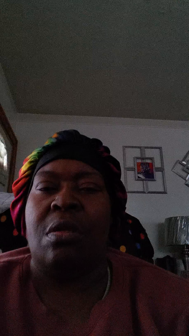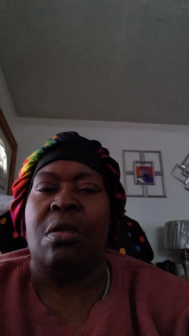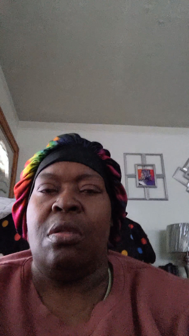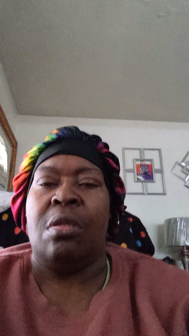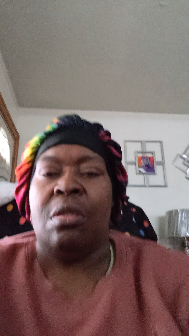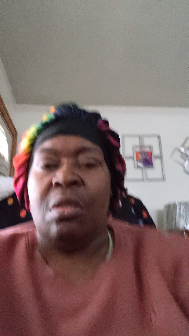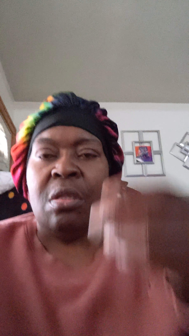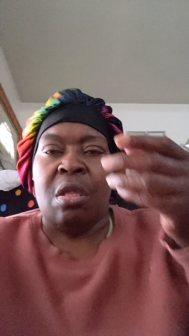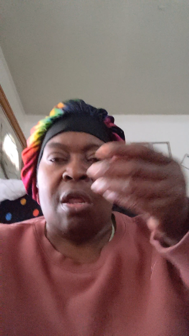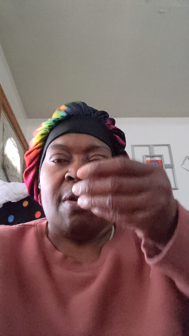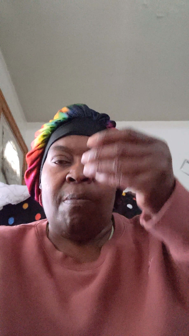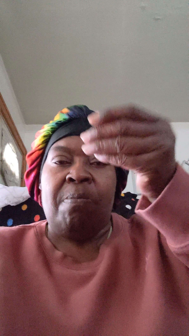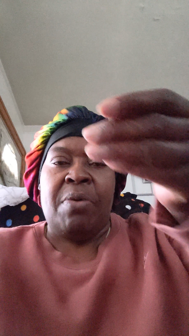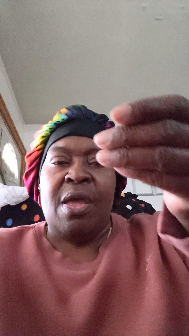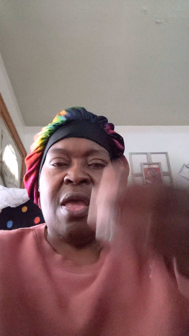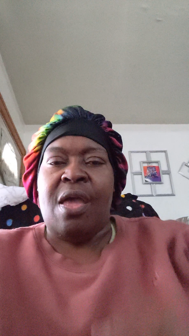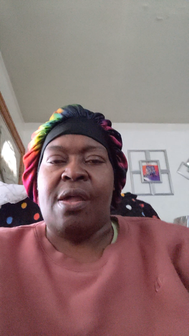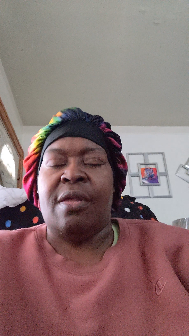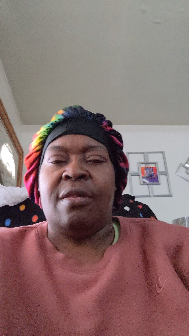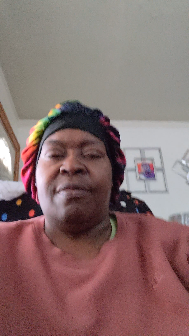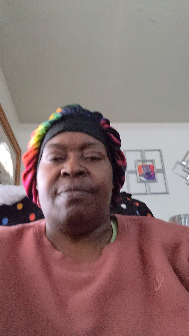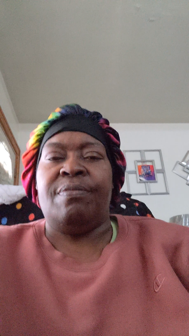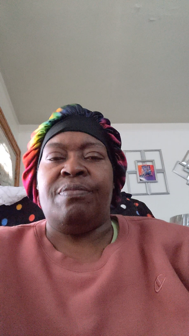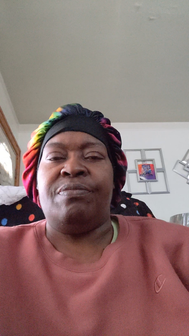buy